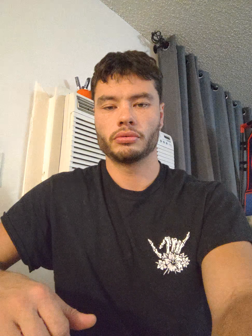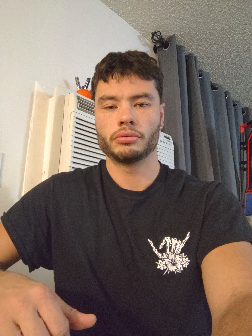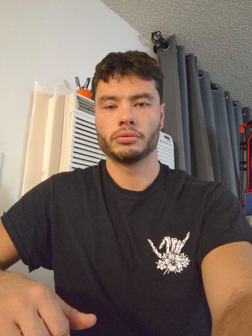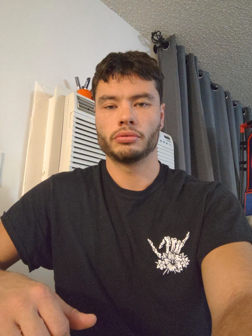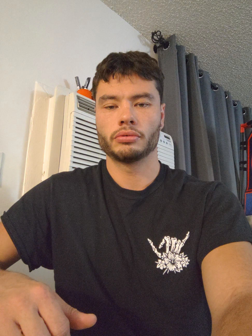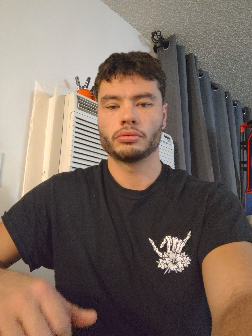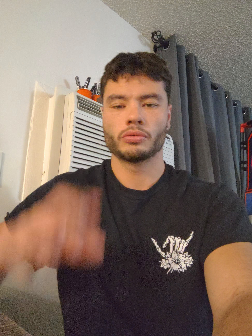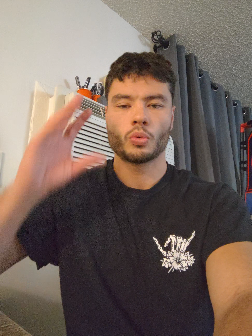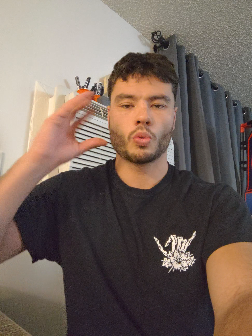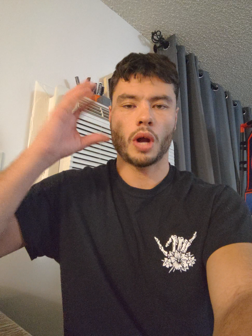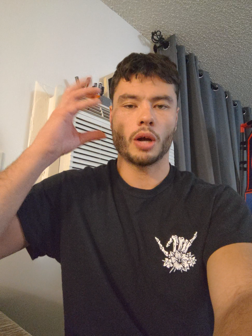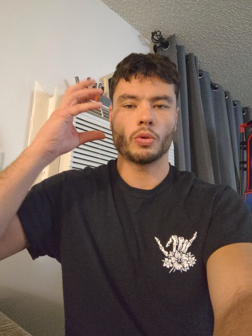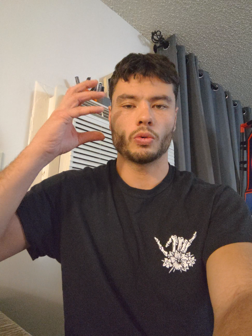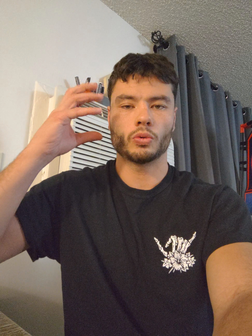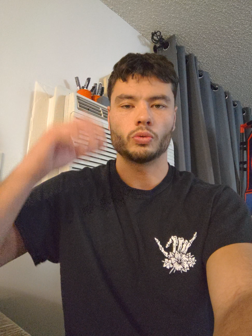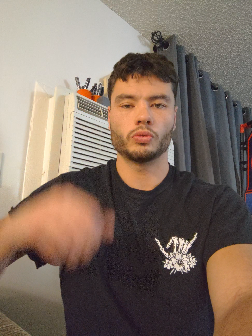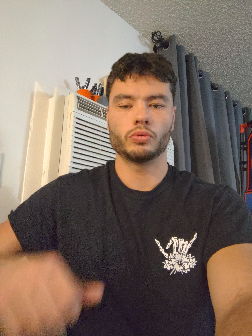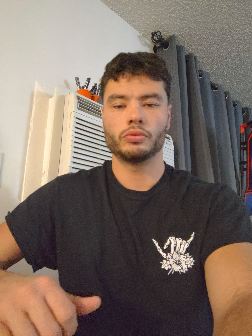radio